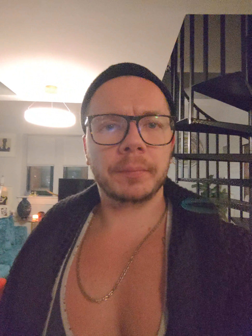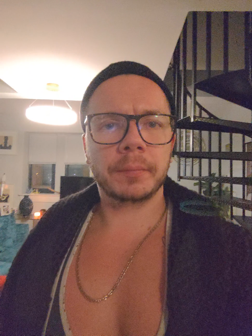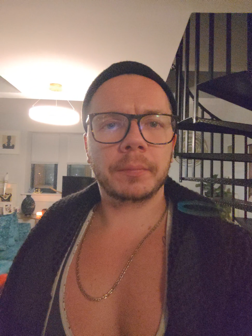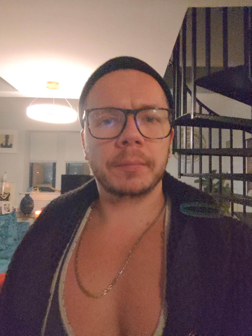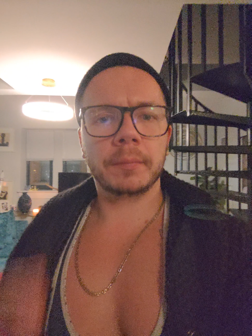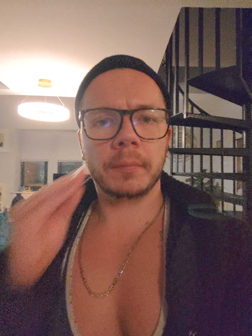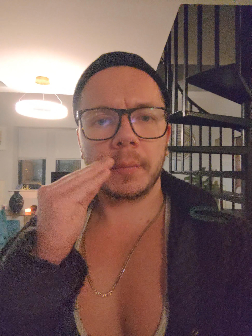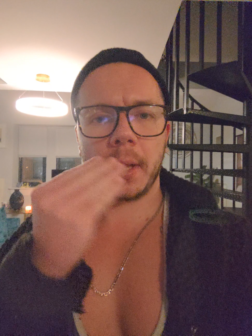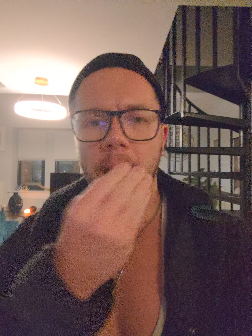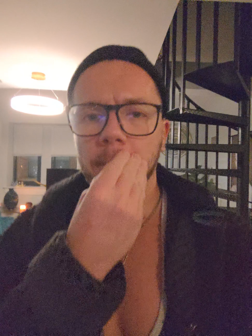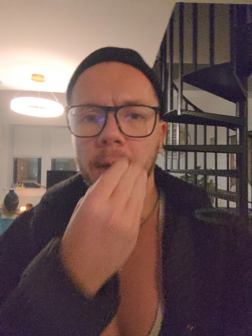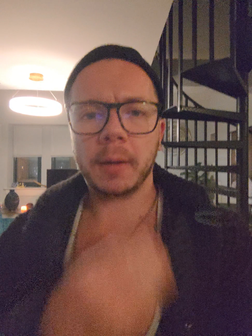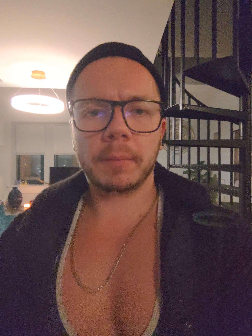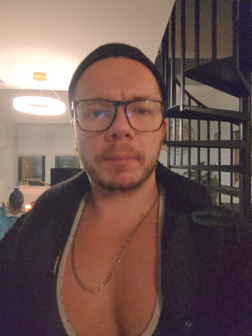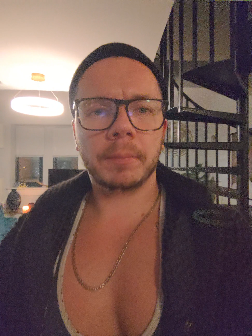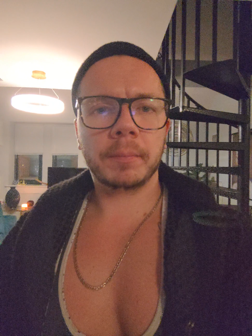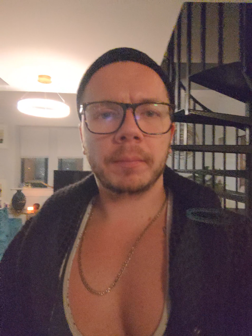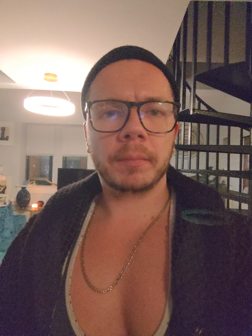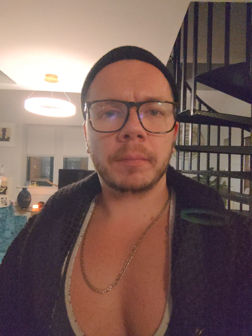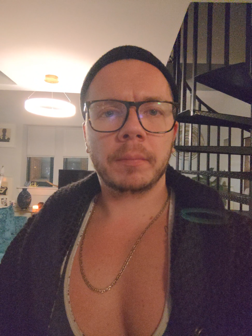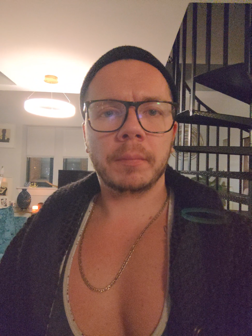napkin